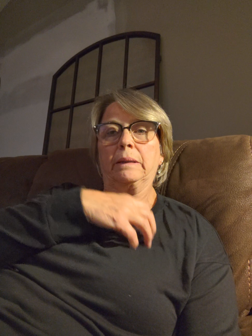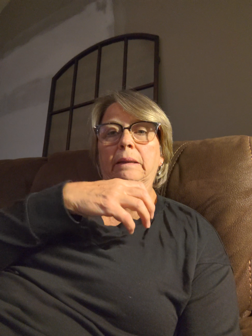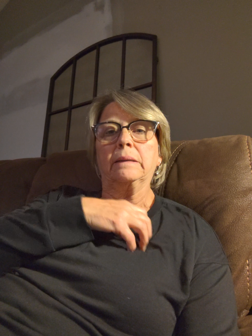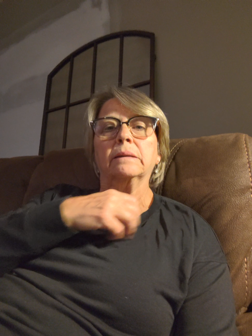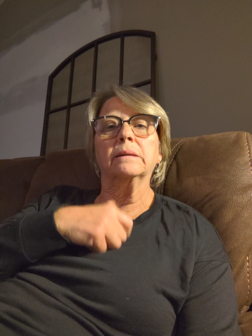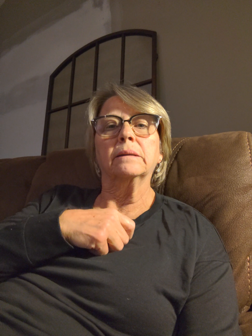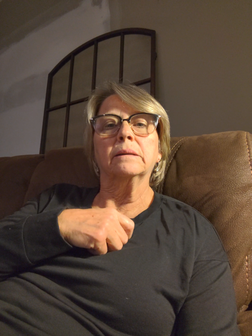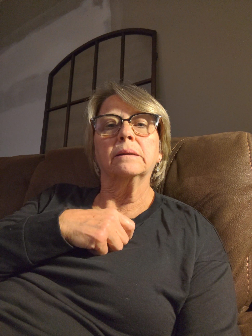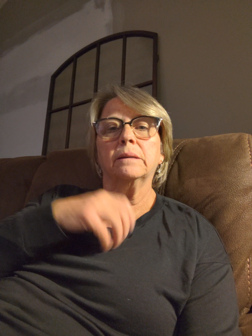police